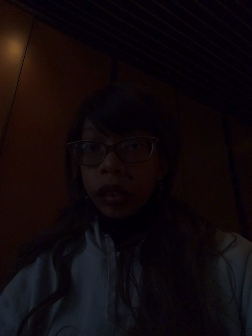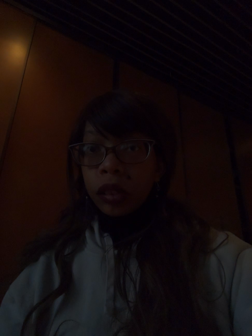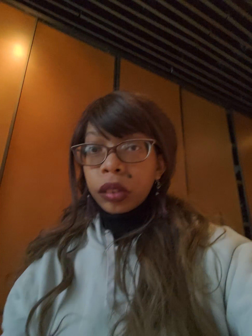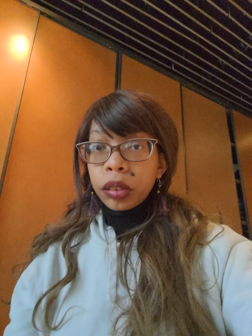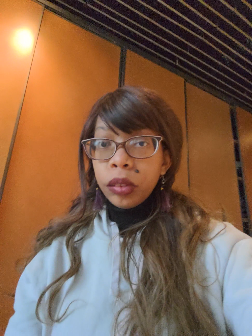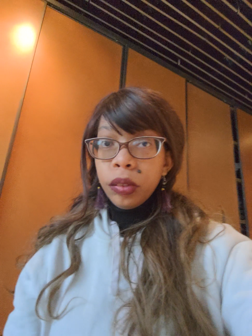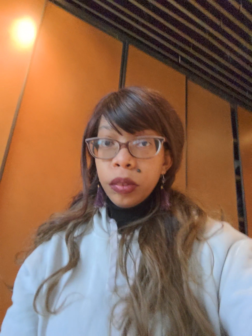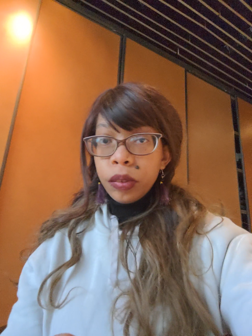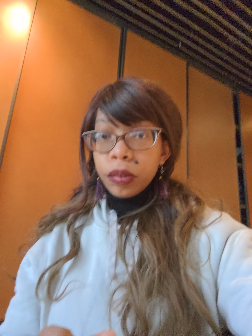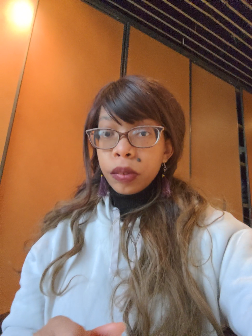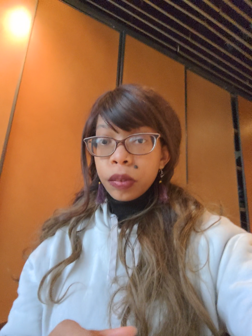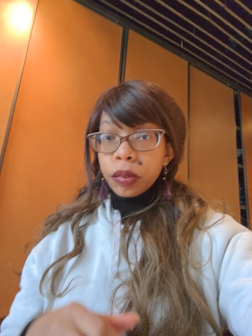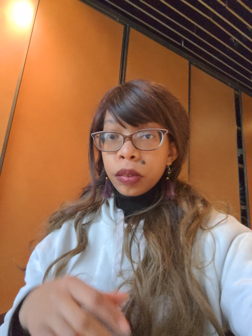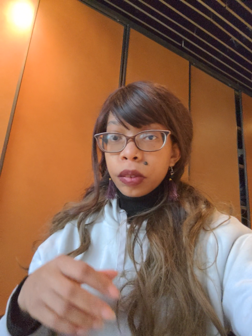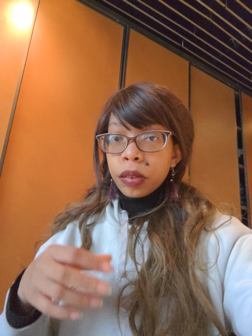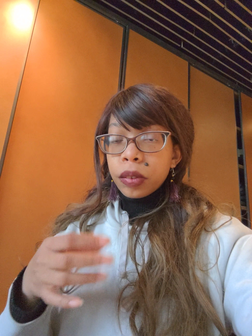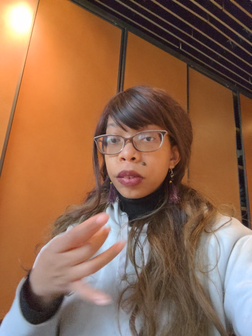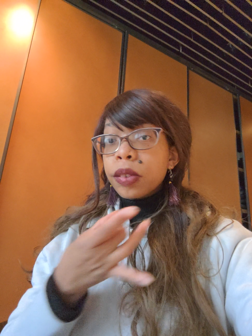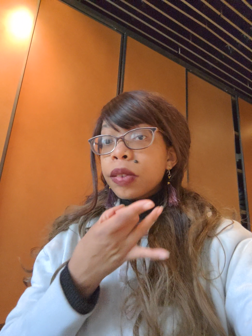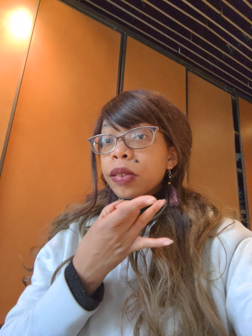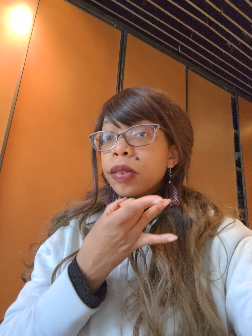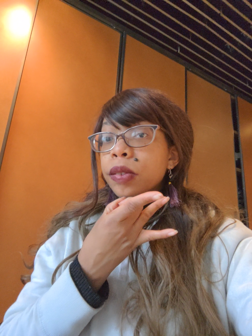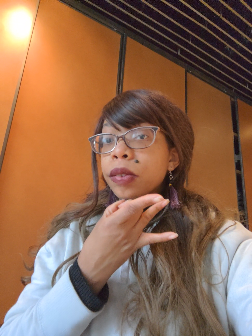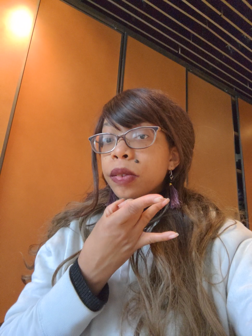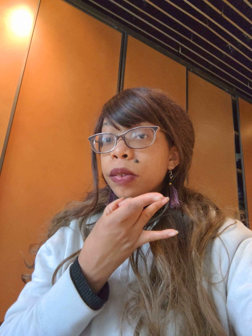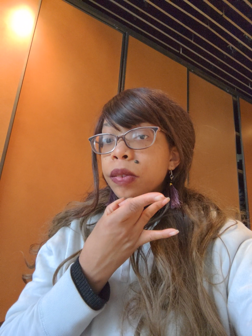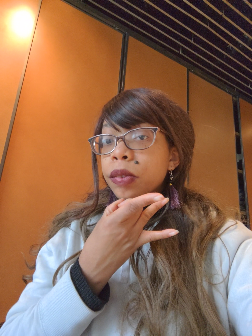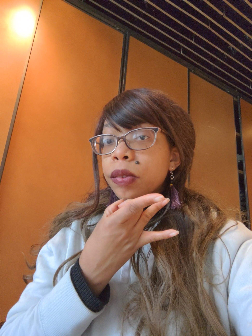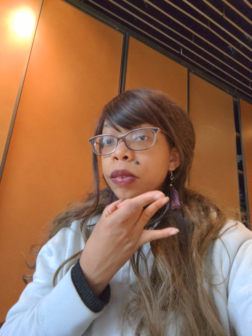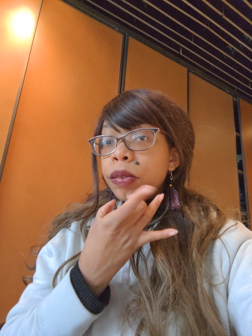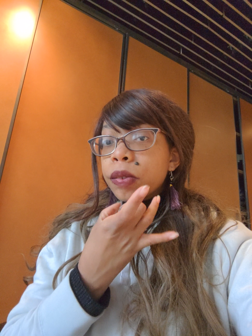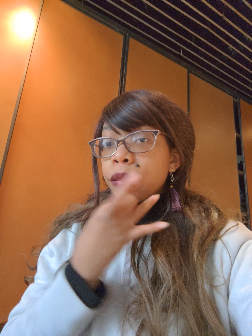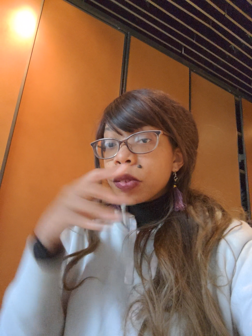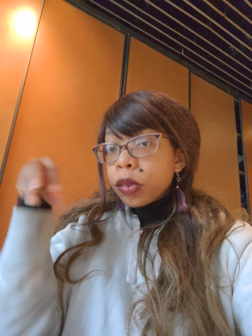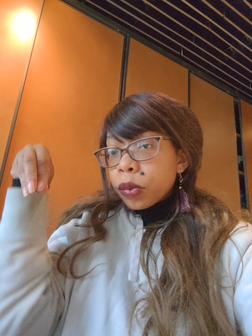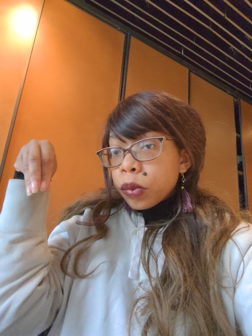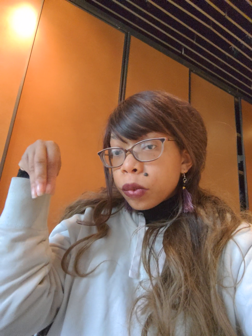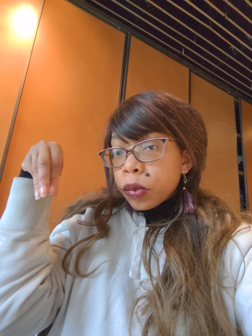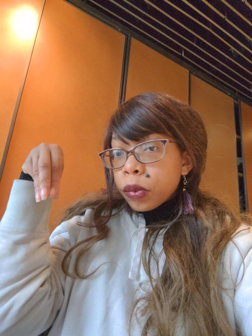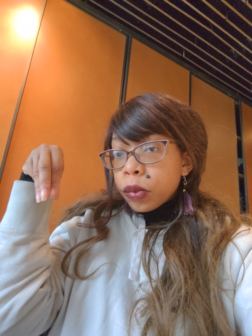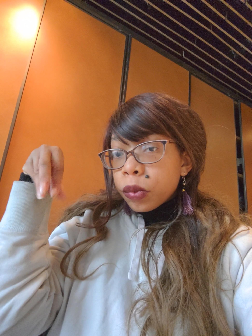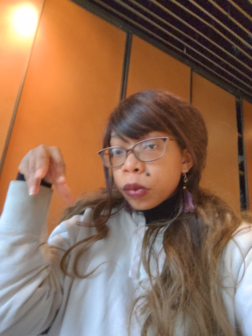lamp